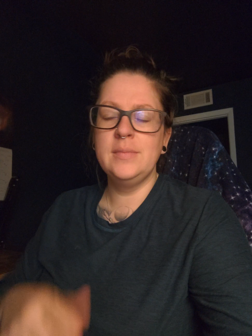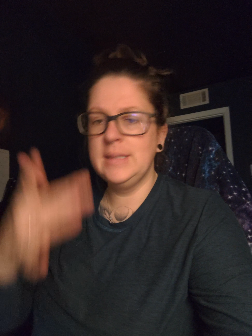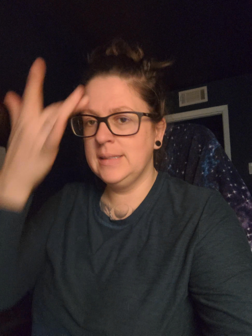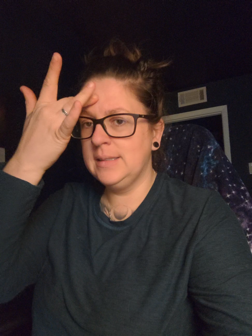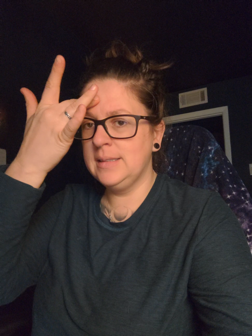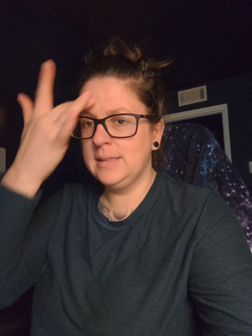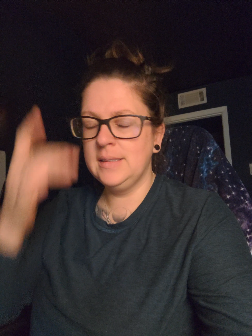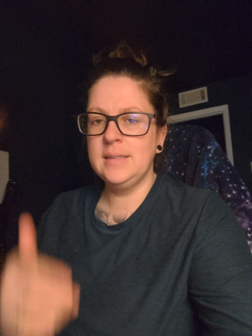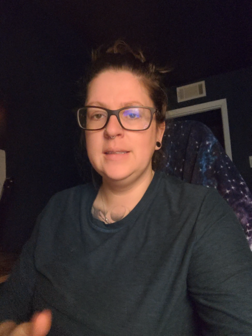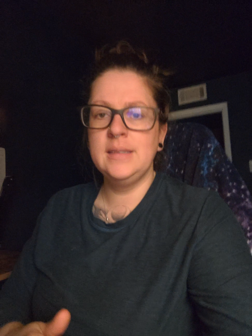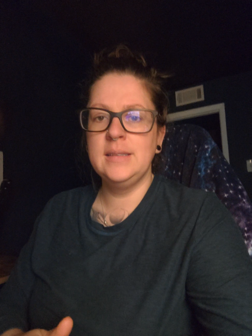sick